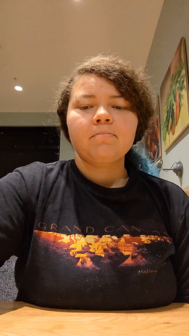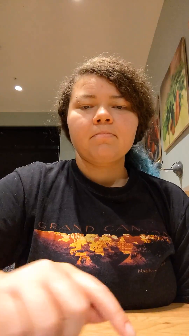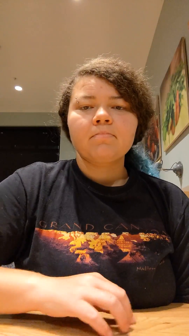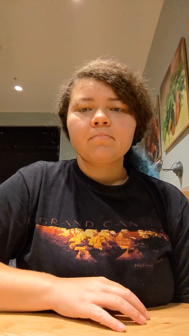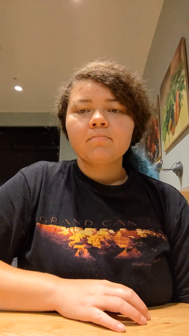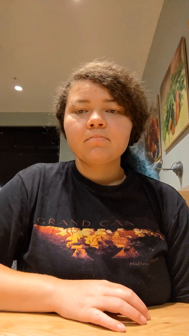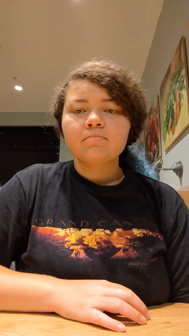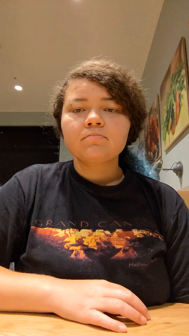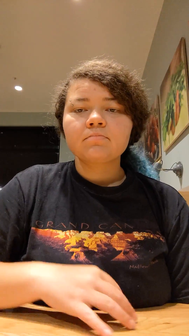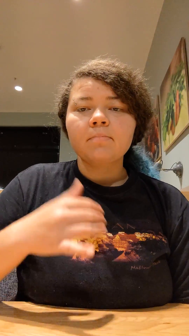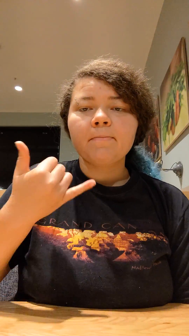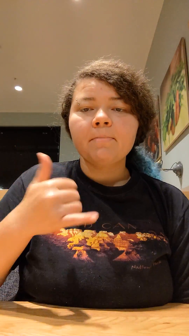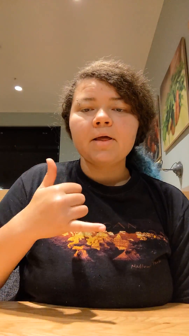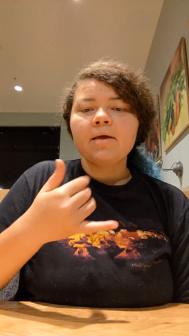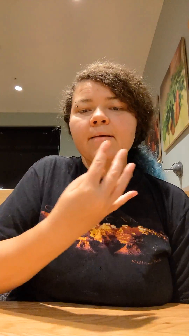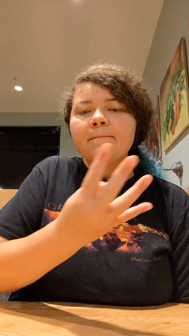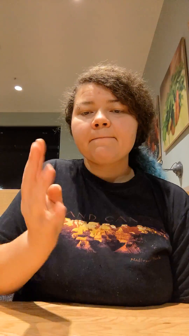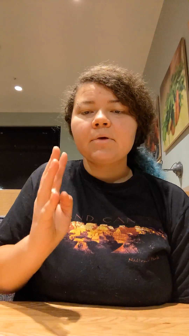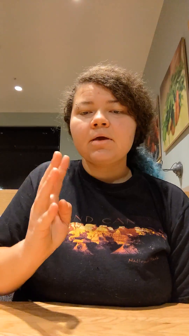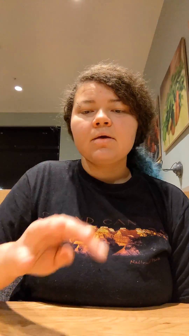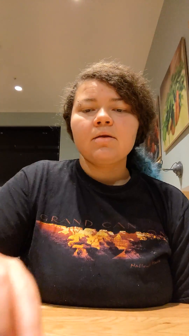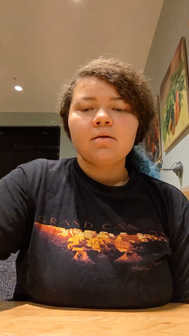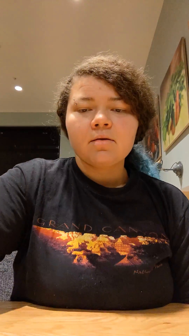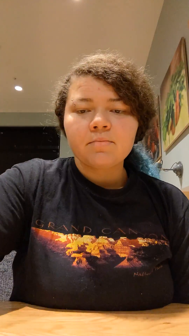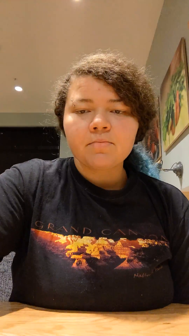playpen